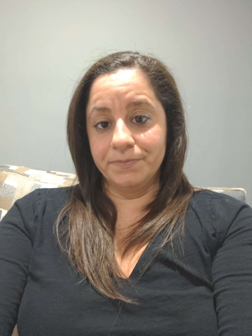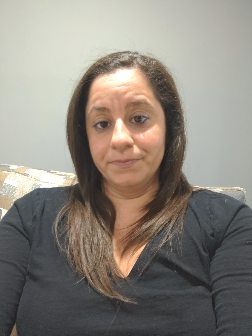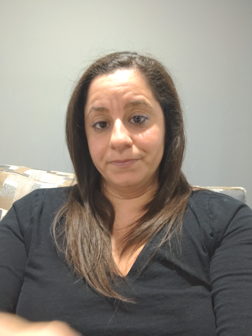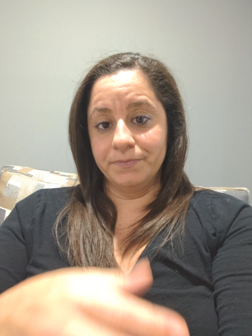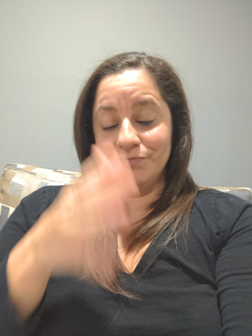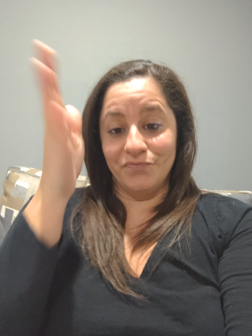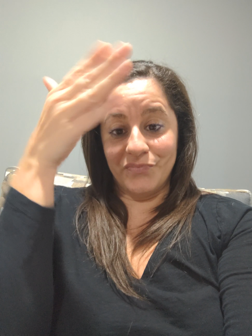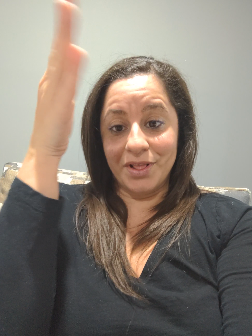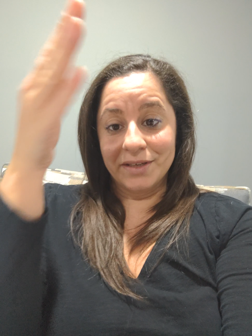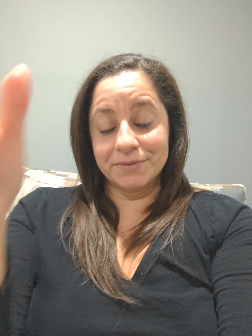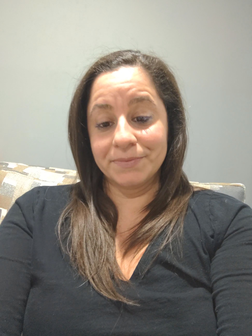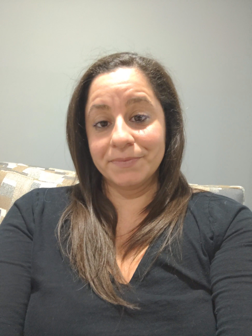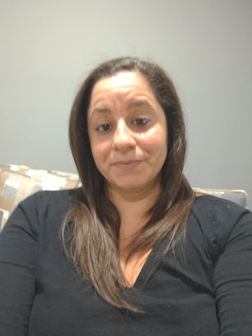flag